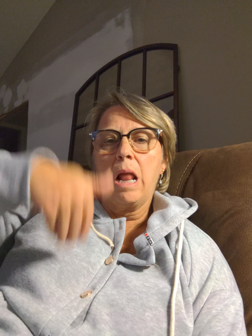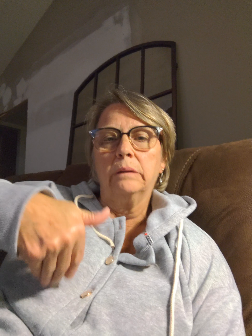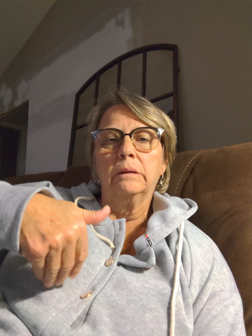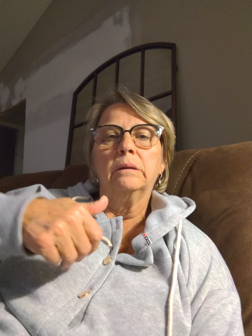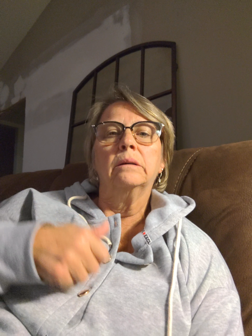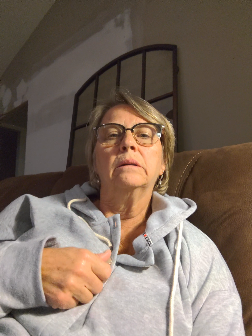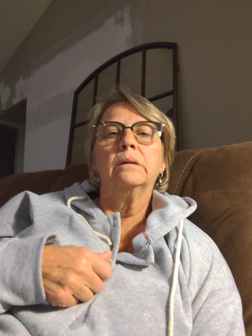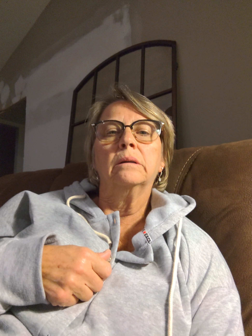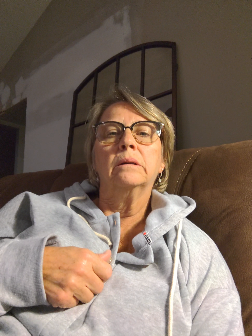night